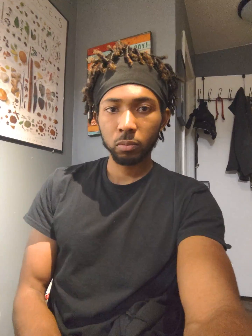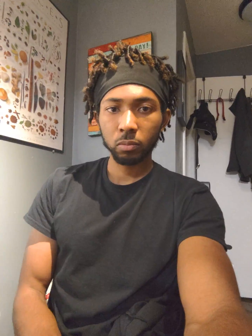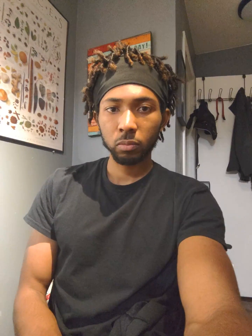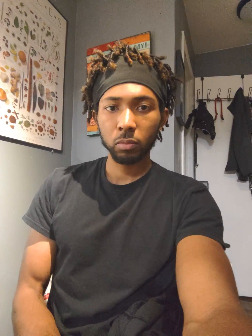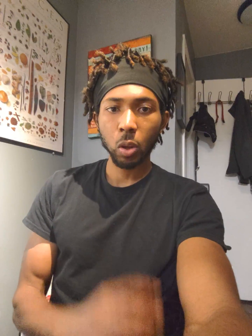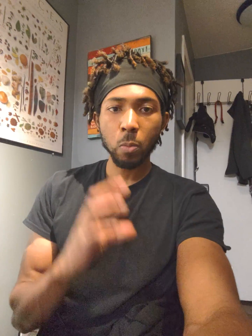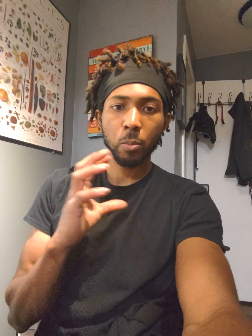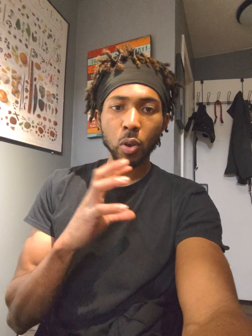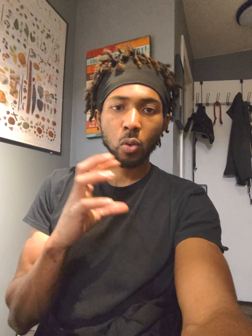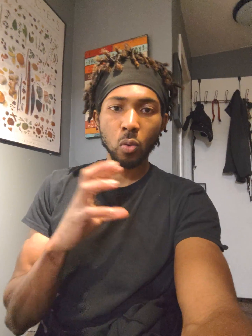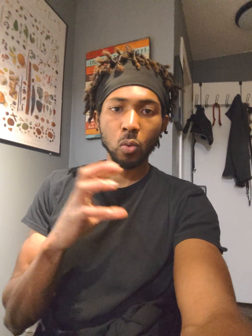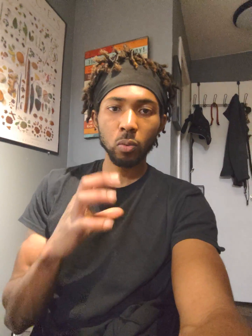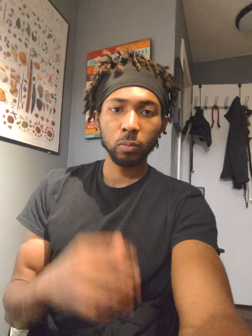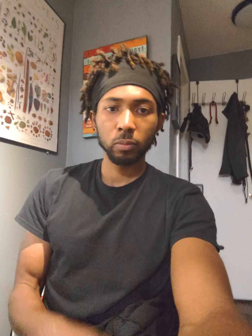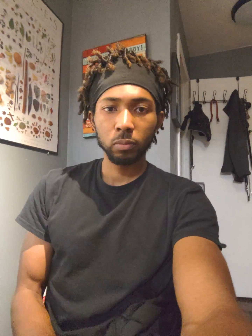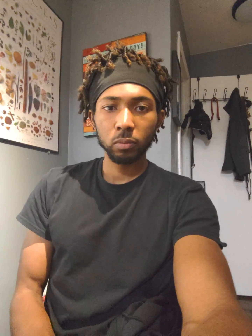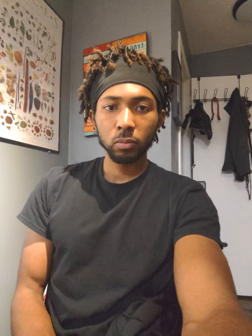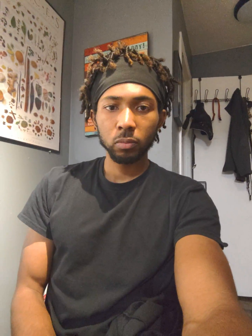ball